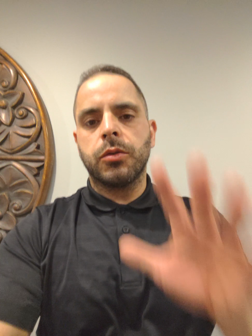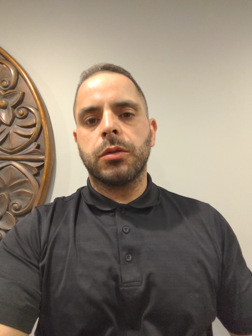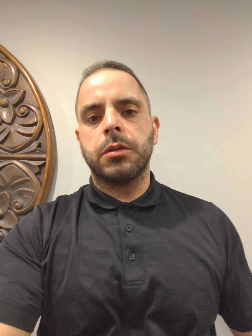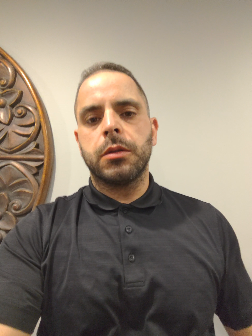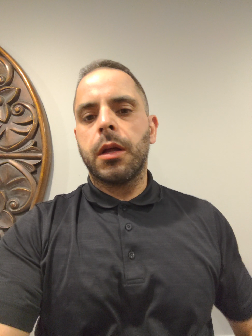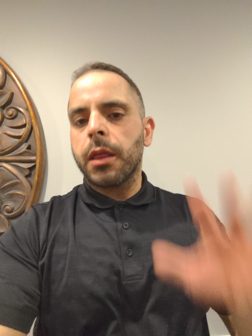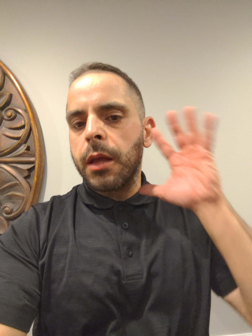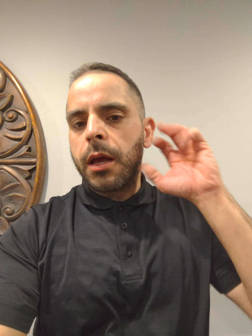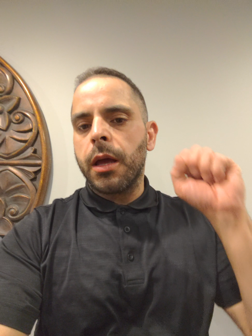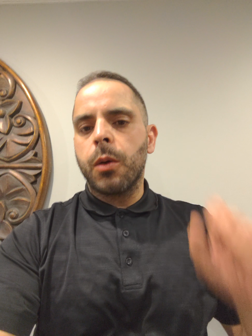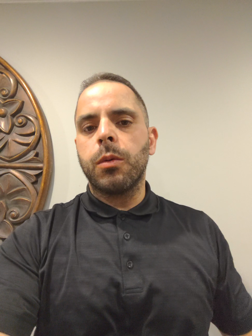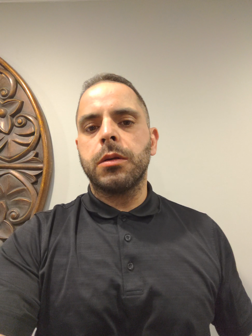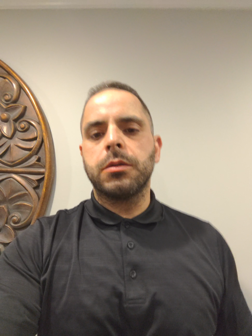loud